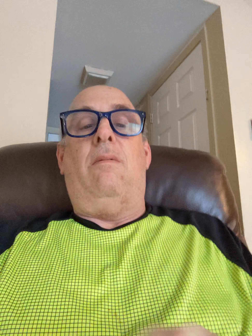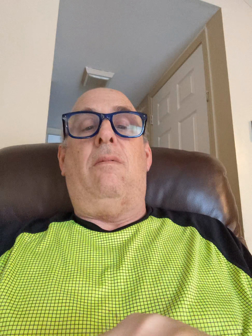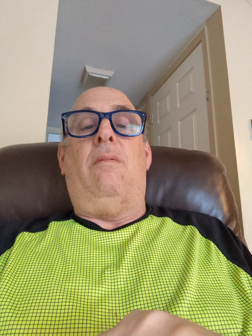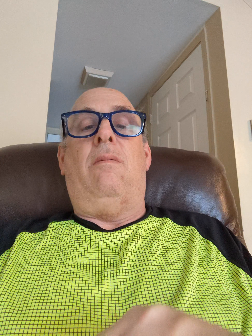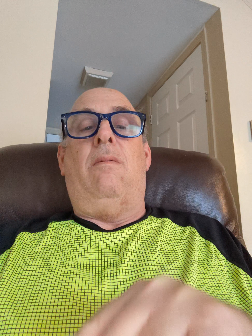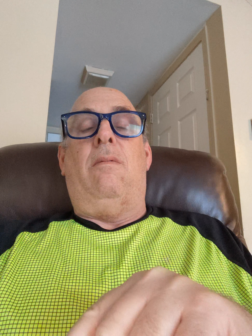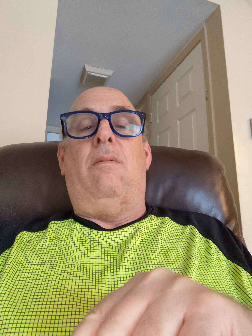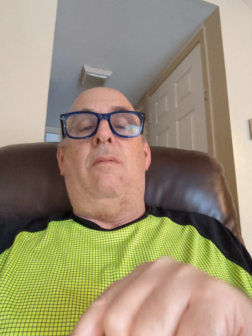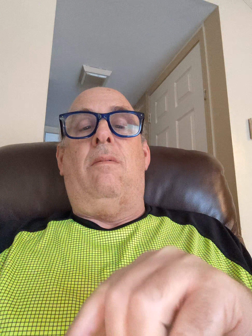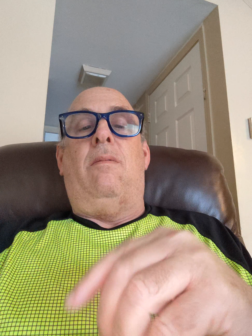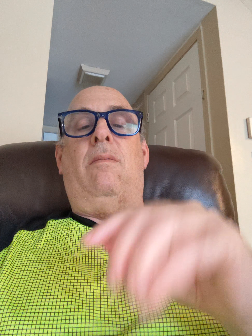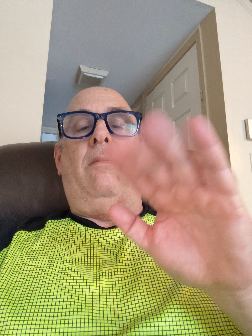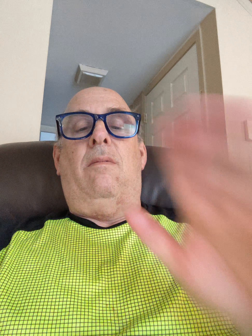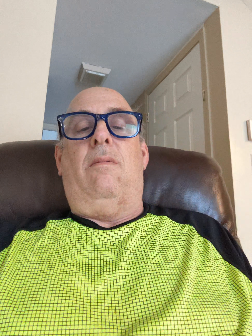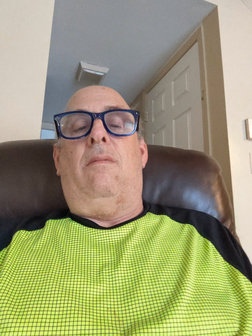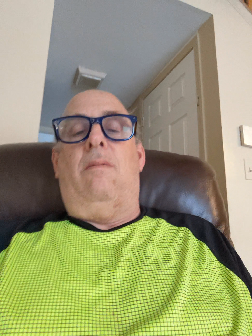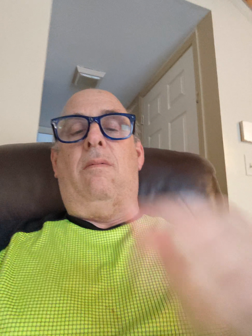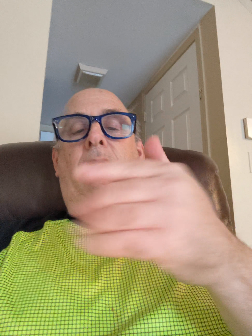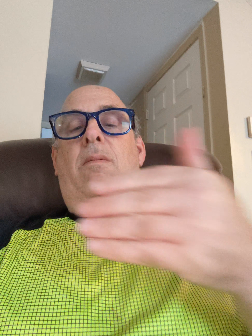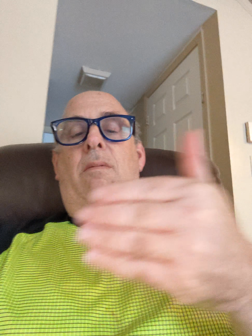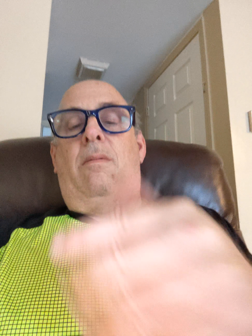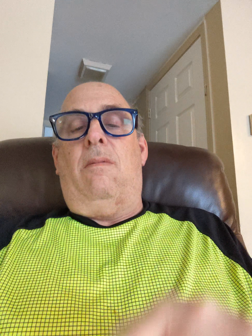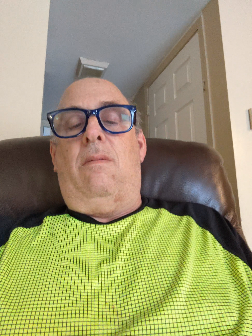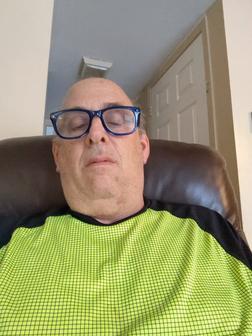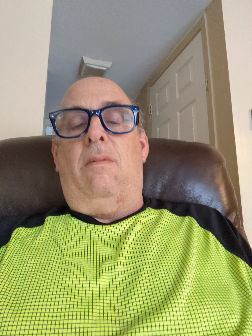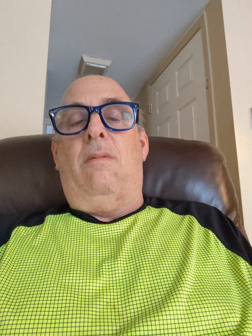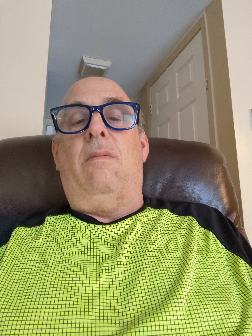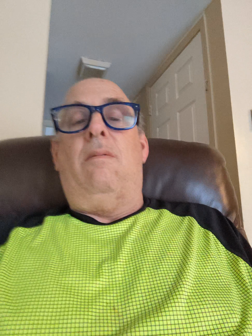puppy